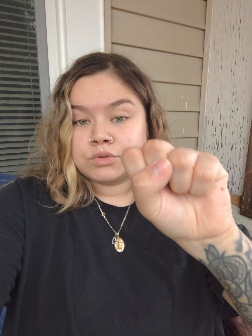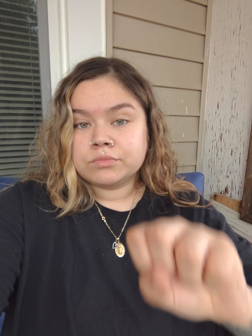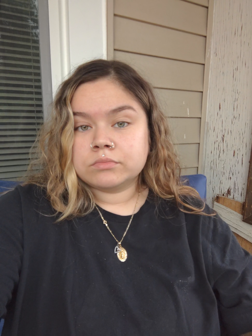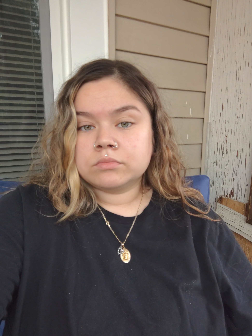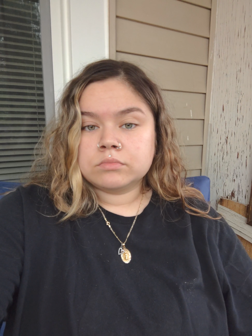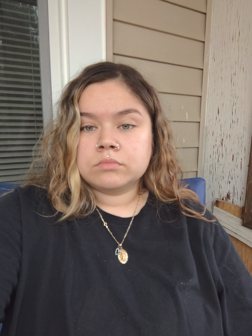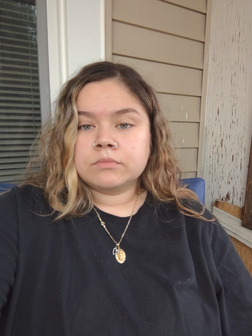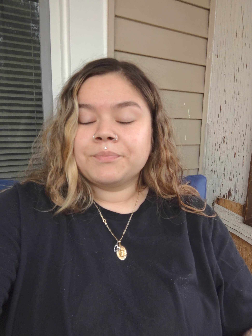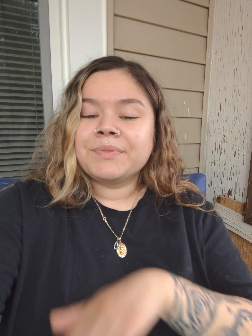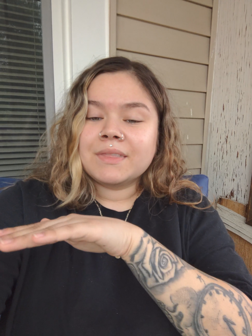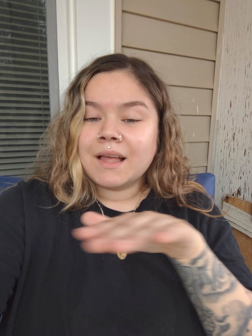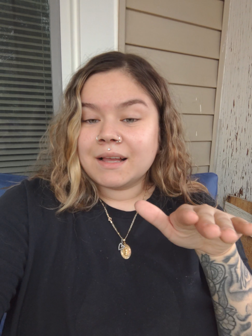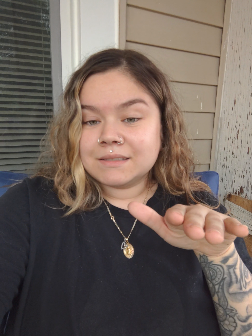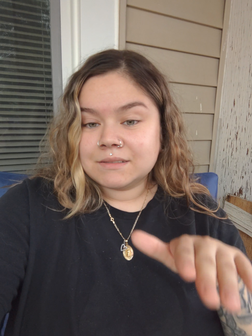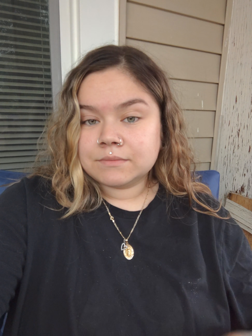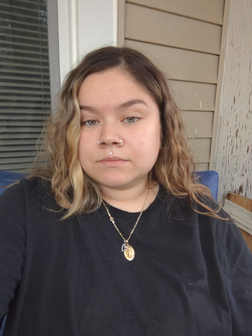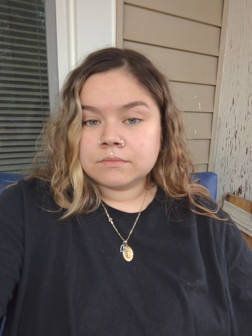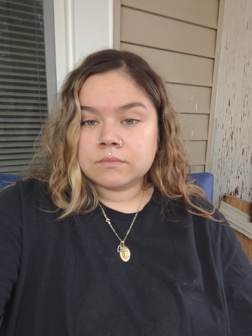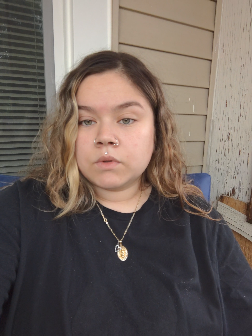nice